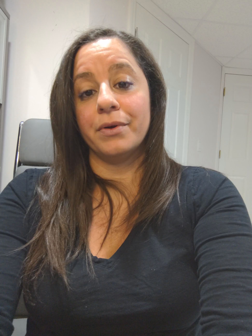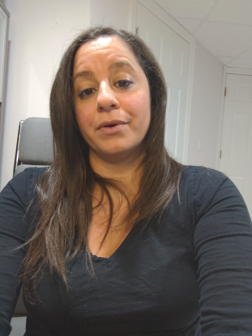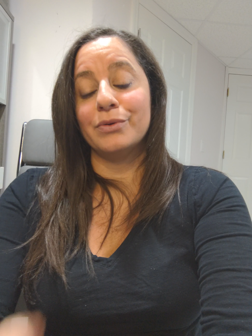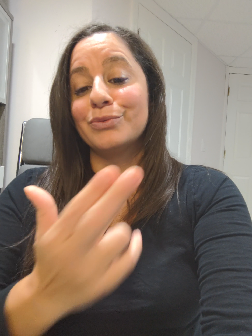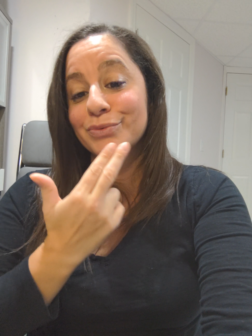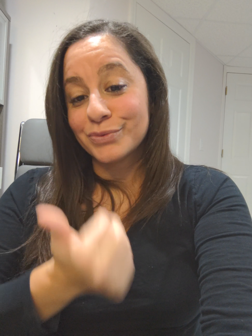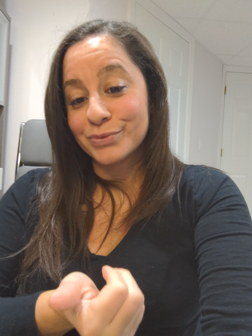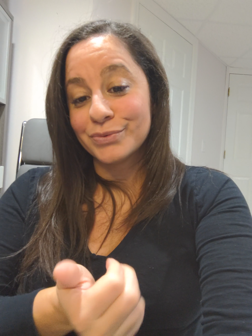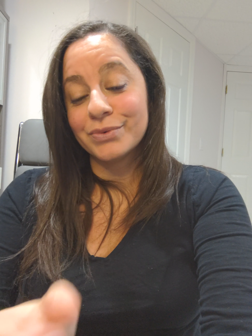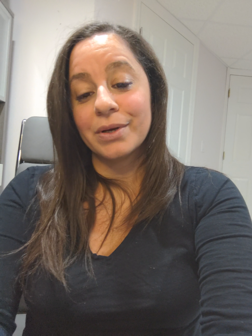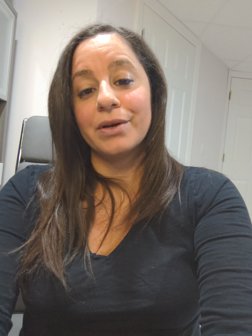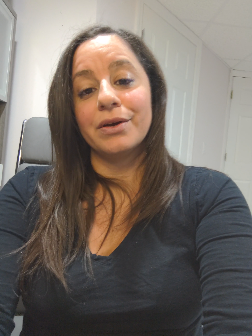cute